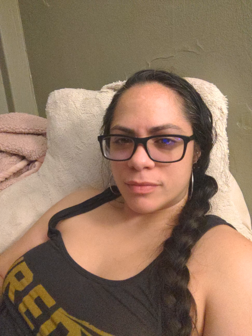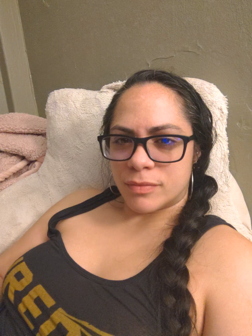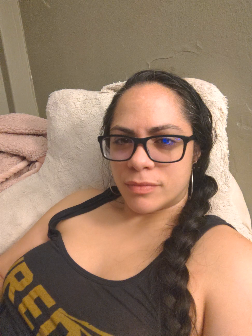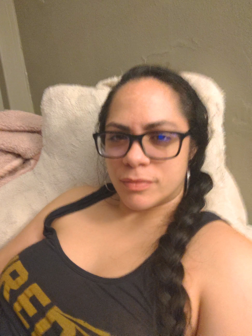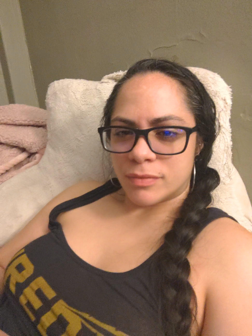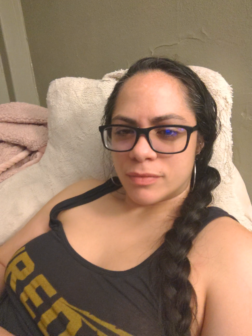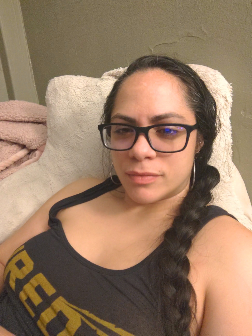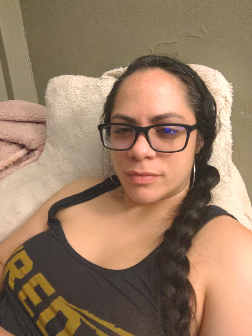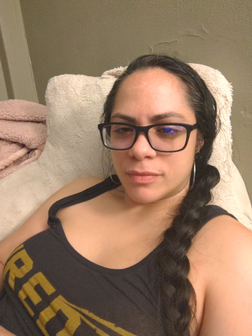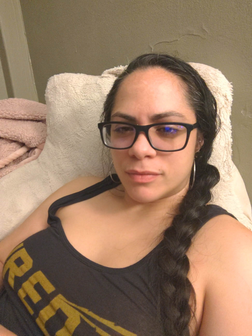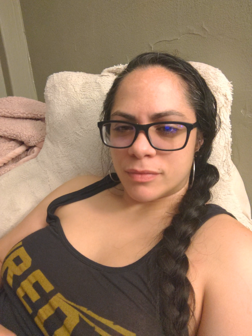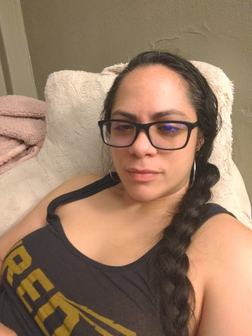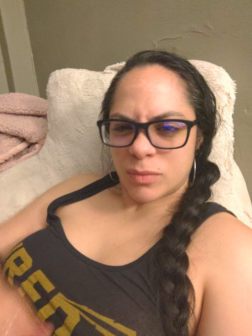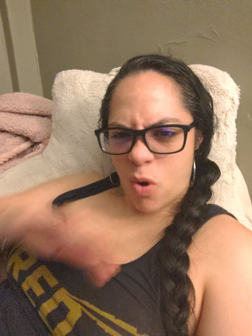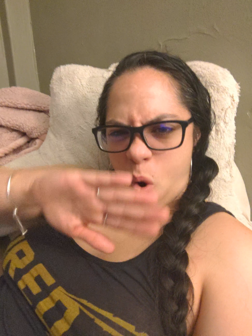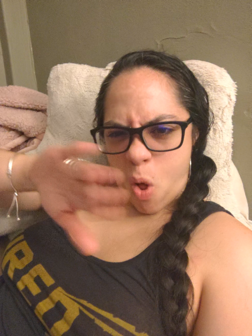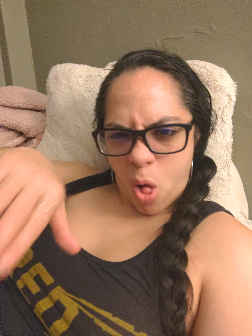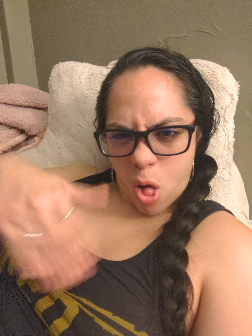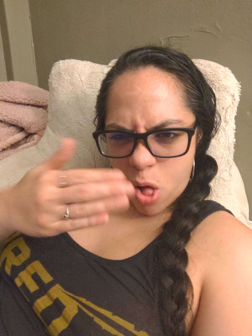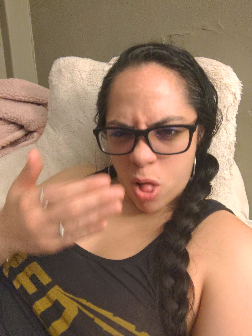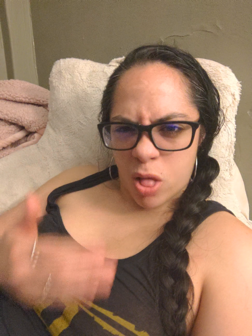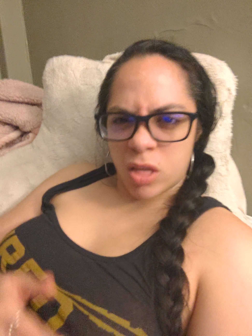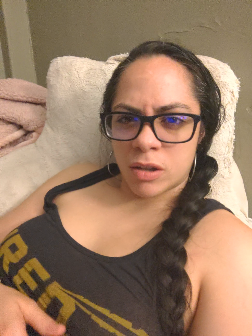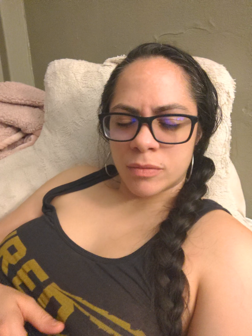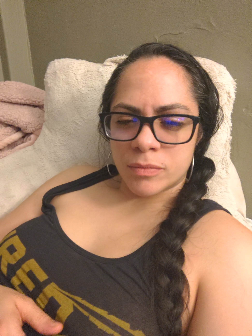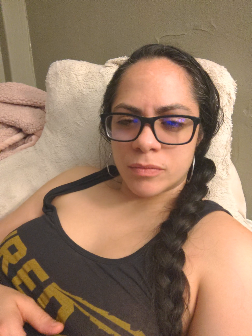all